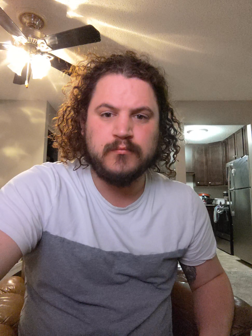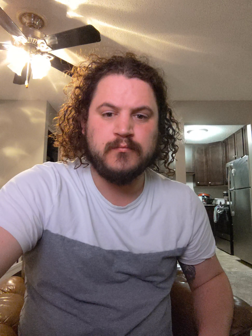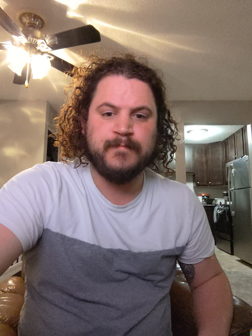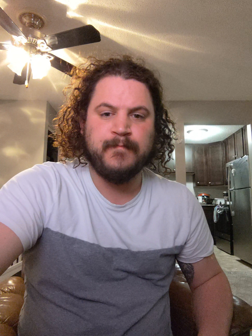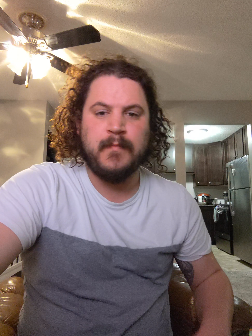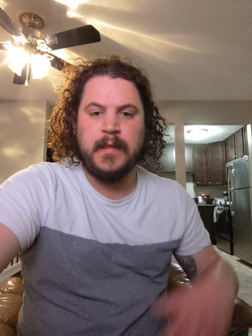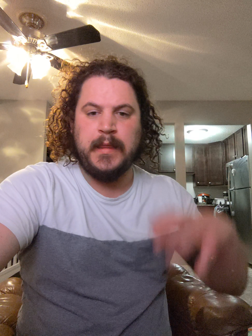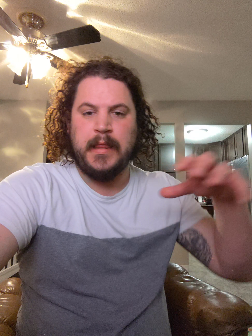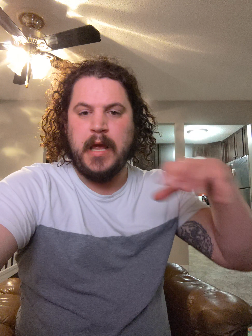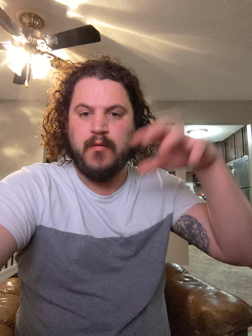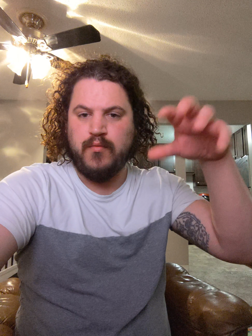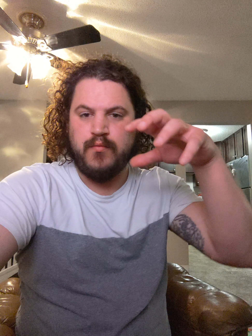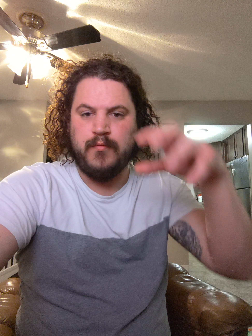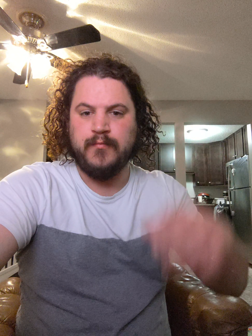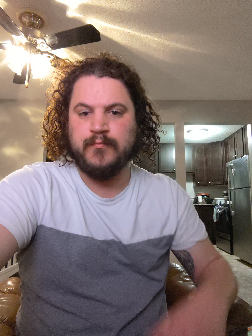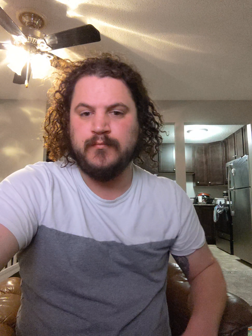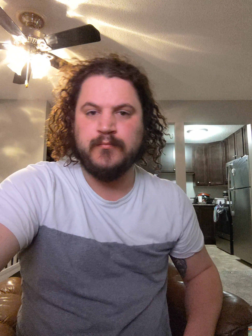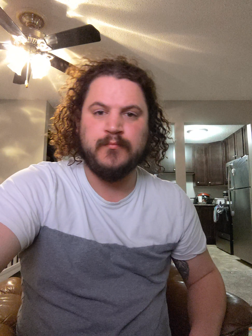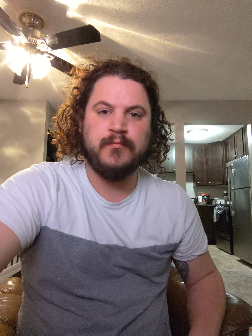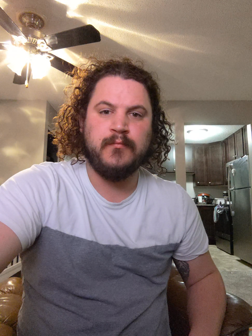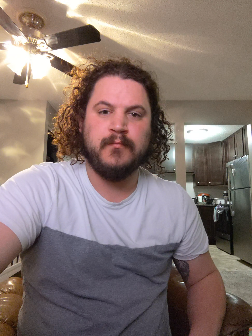cloud